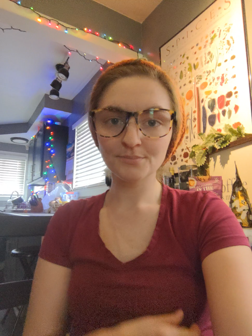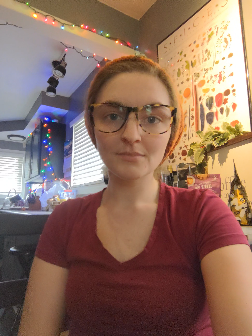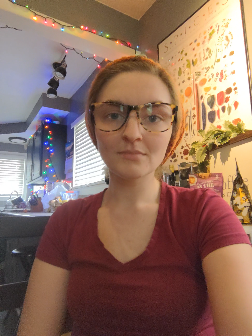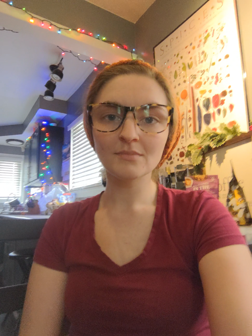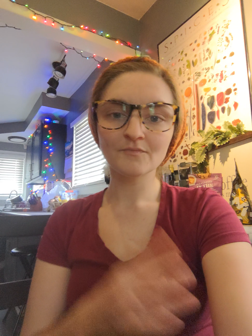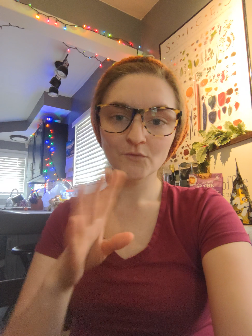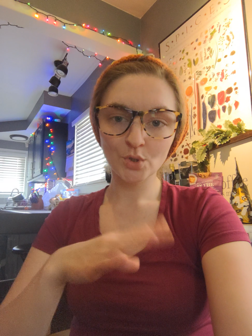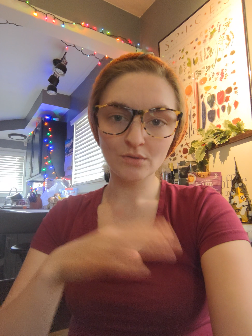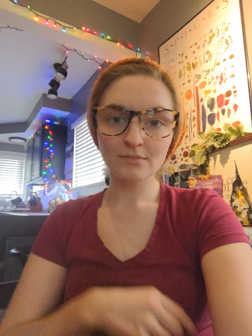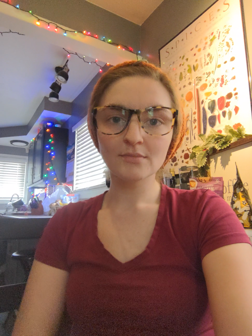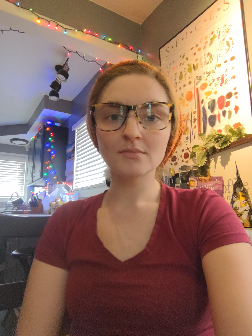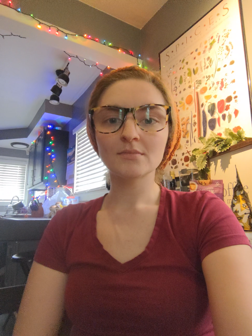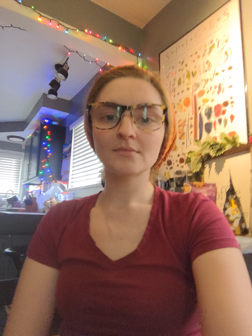fall